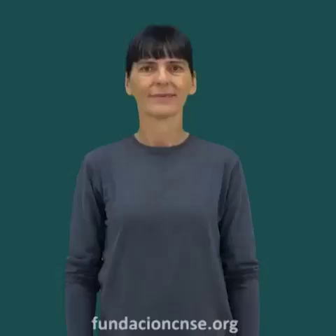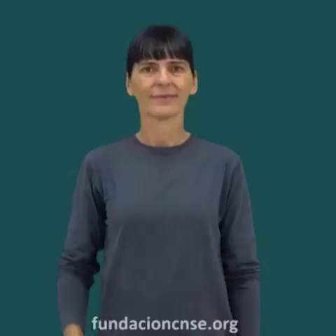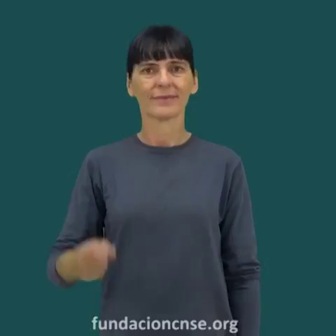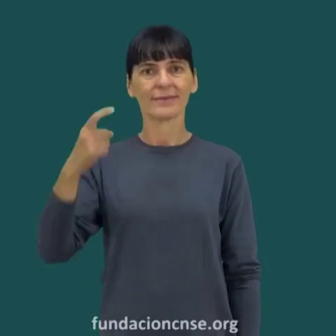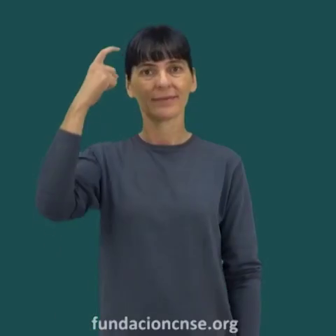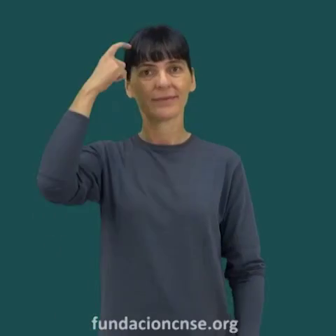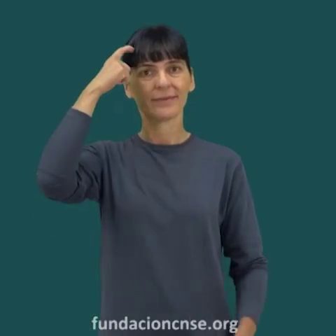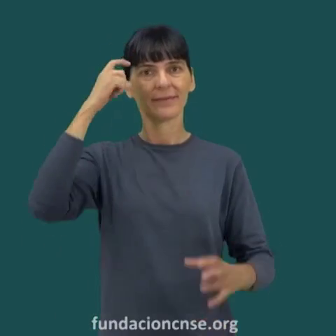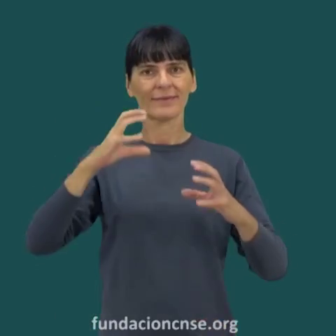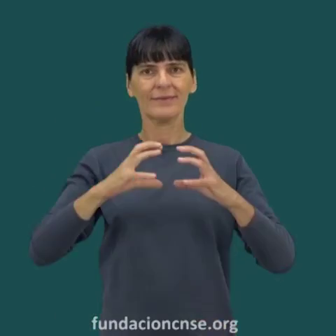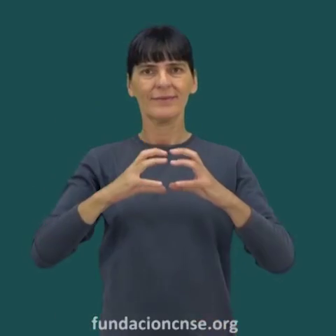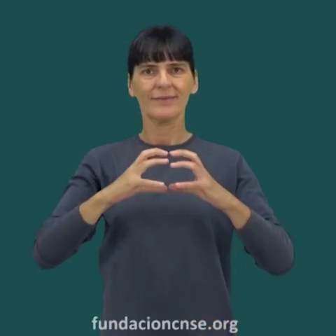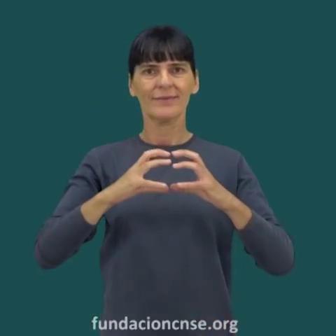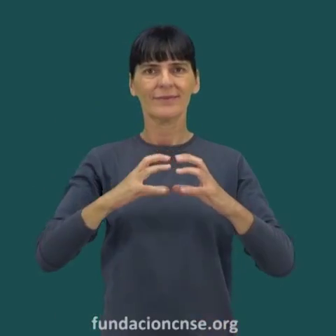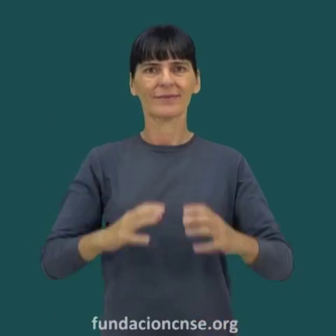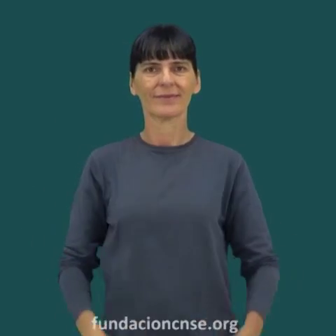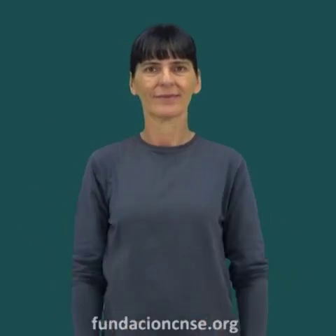mente cerebro